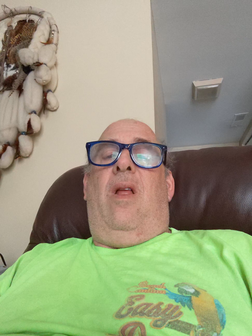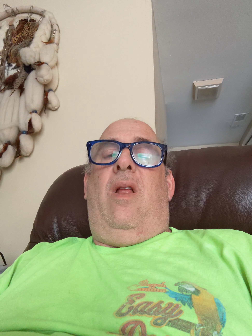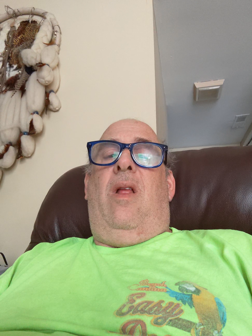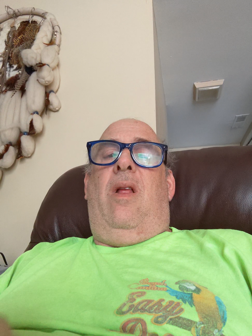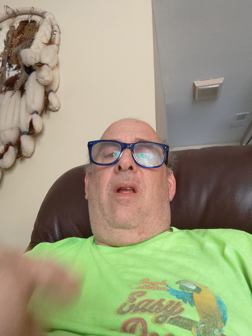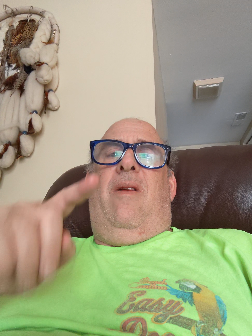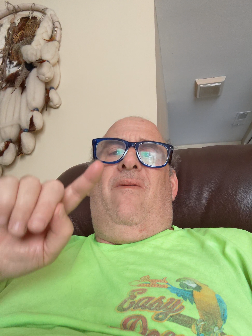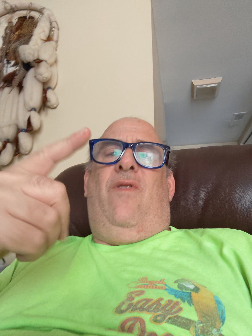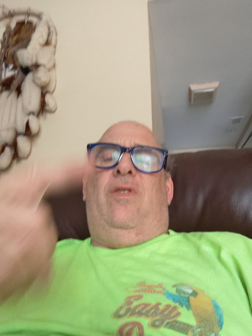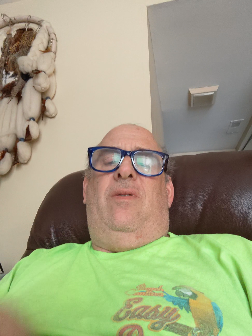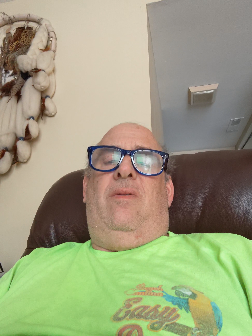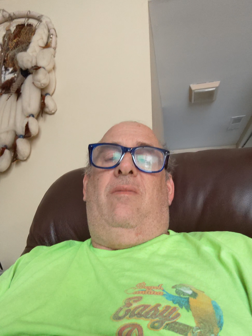first